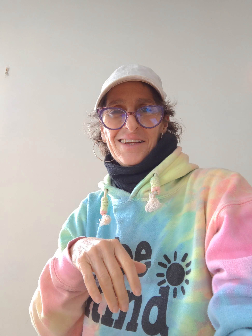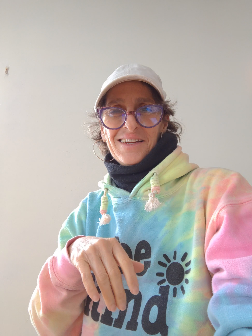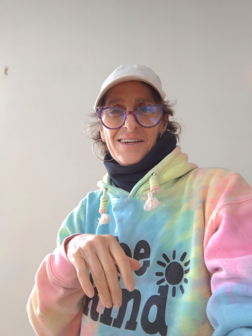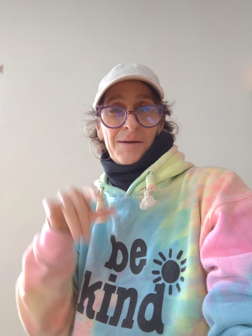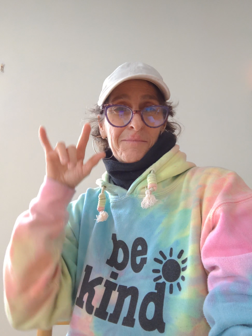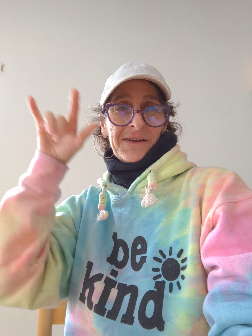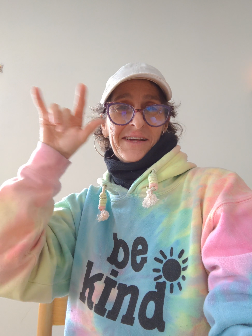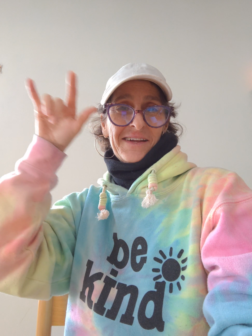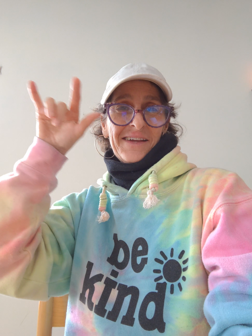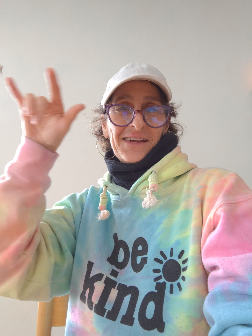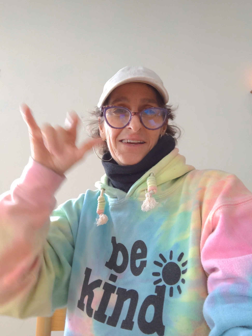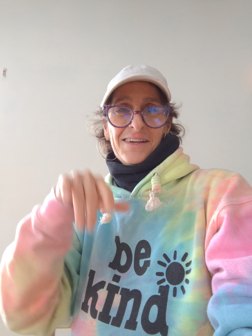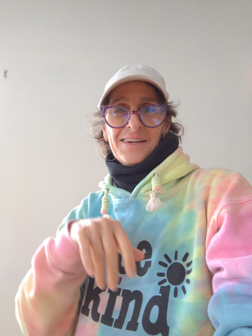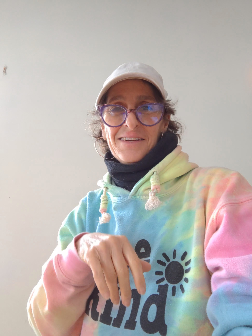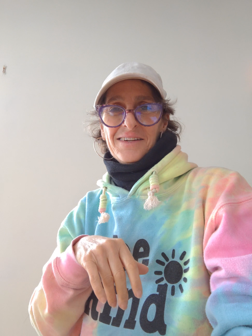airplane